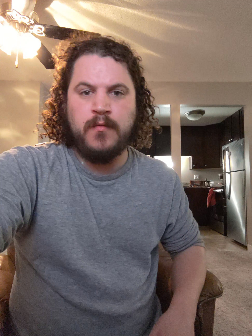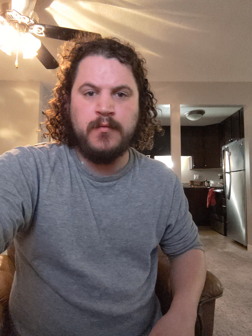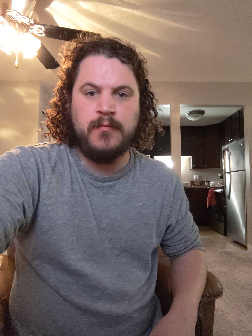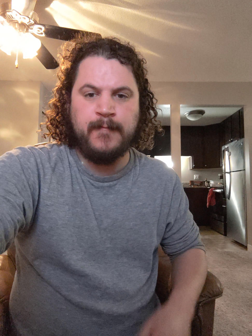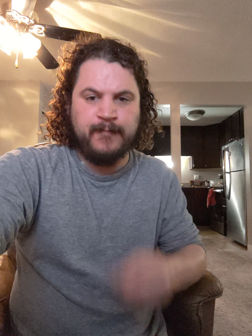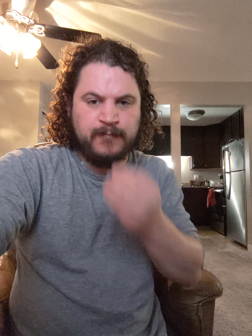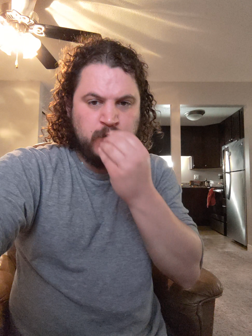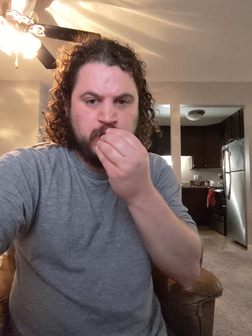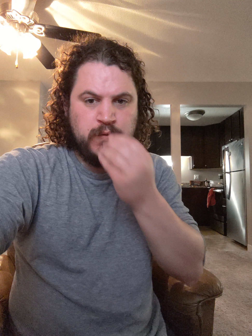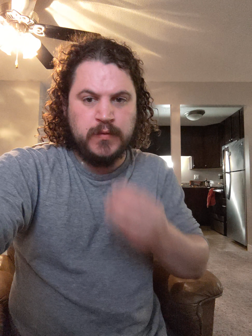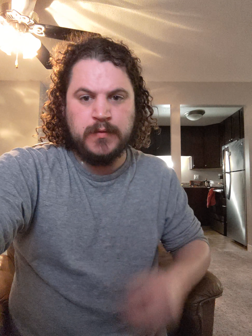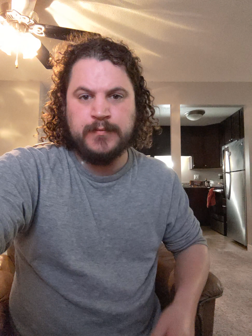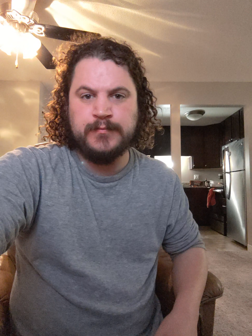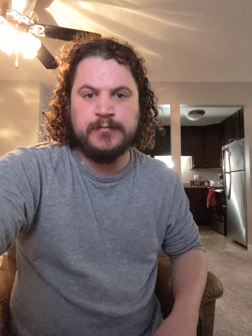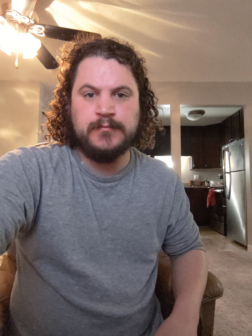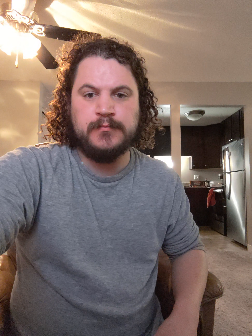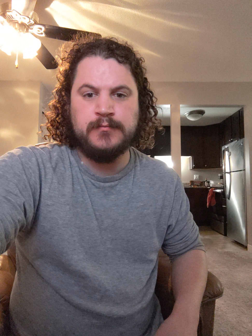food